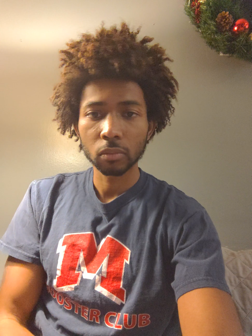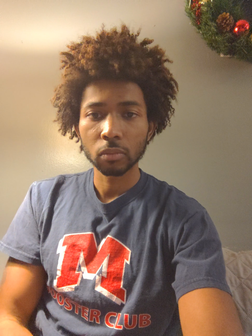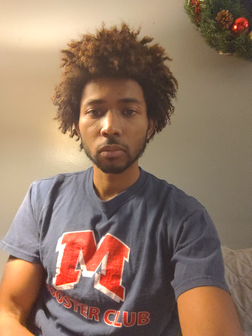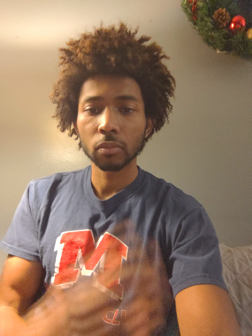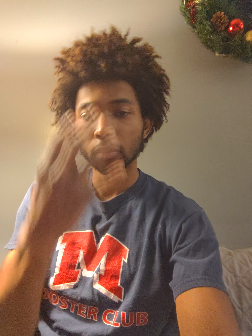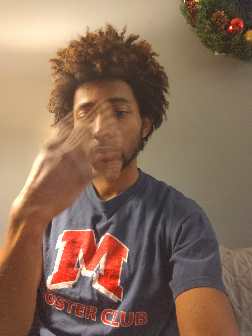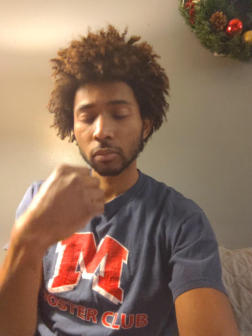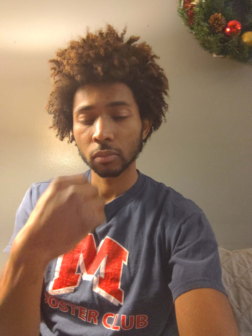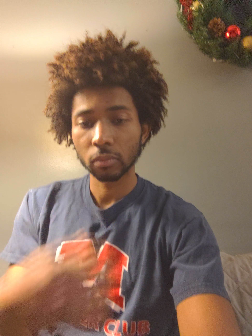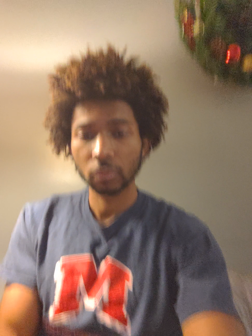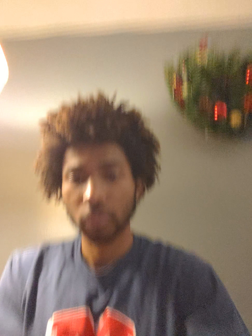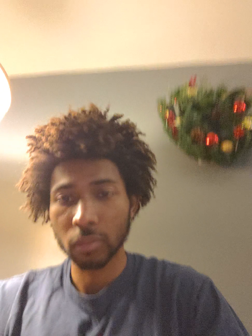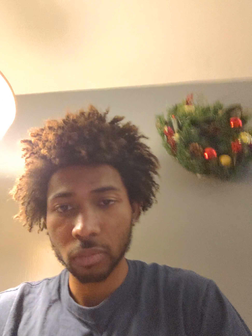sleep